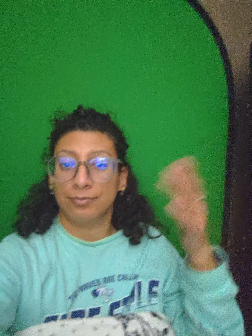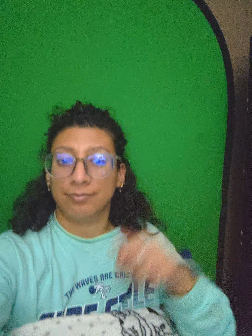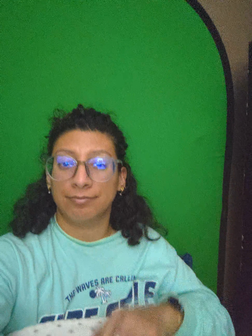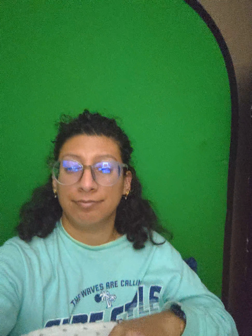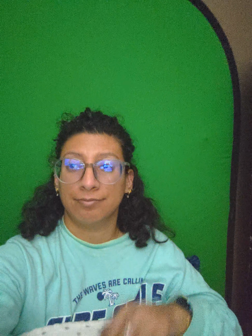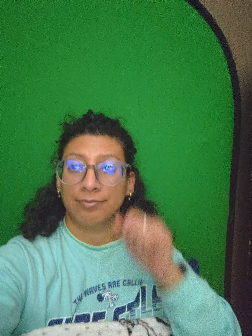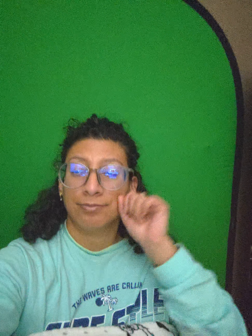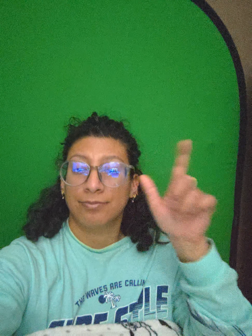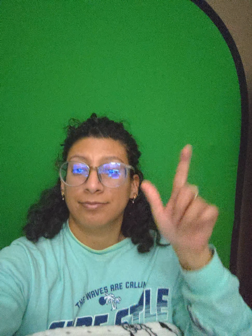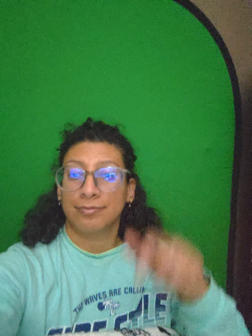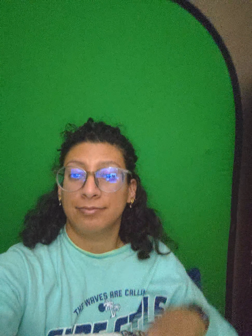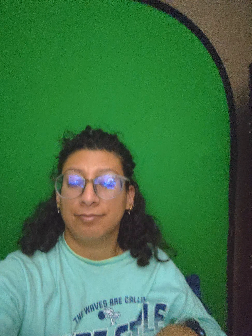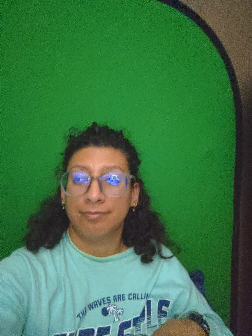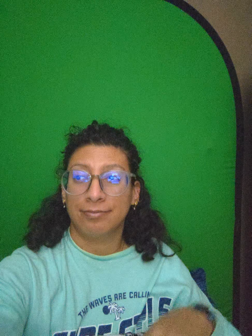wake